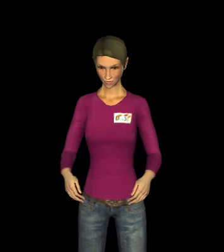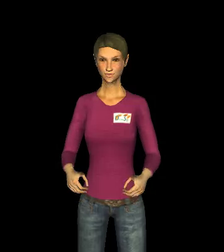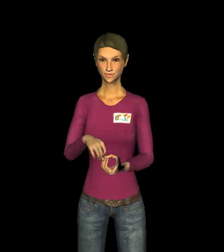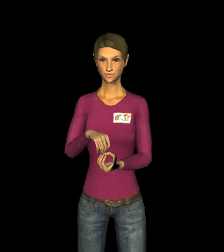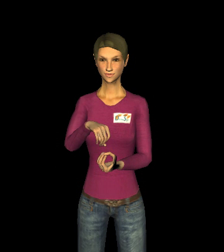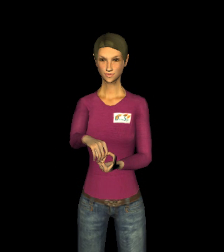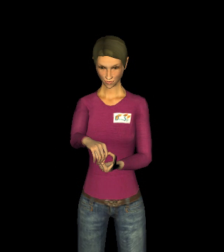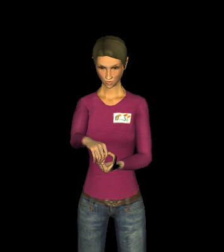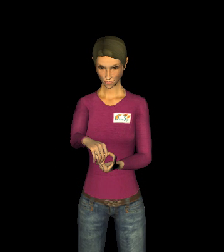مراسل